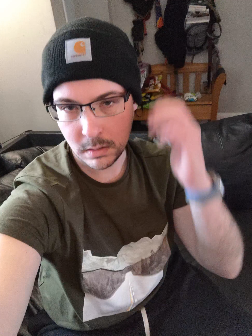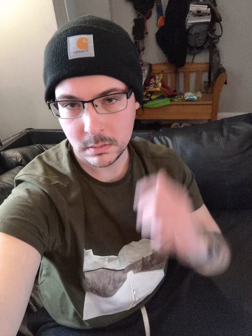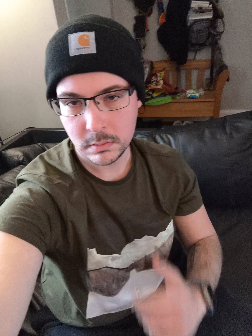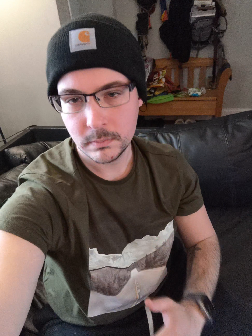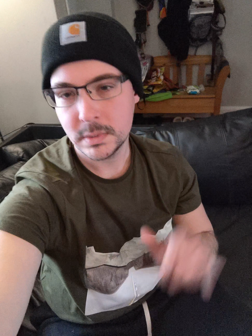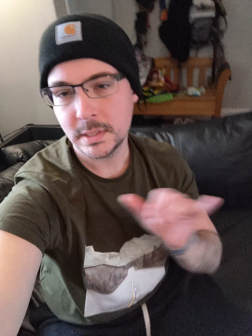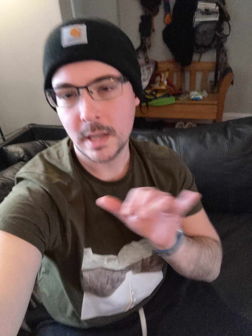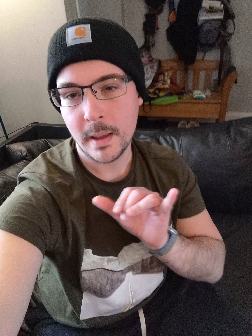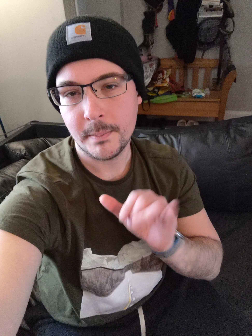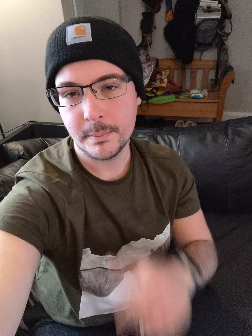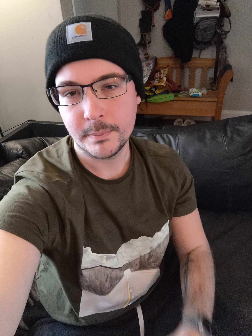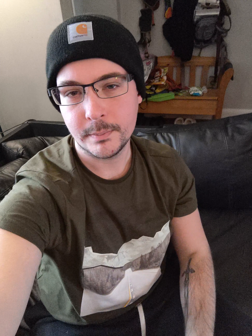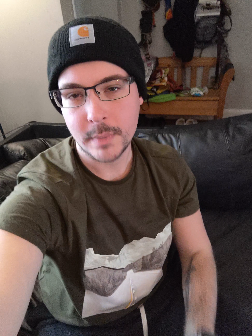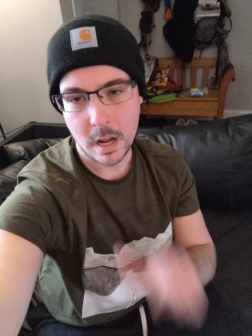same